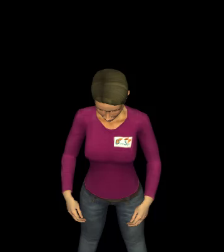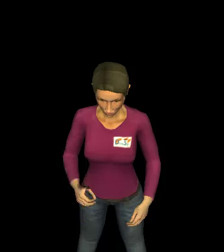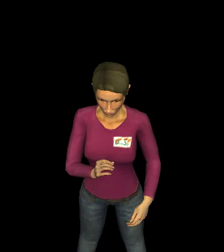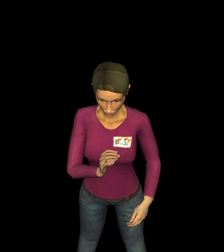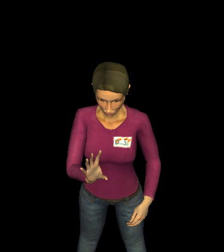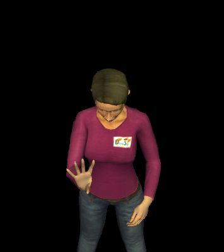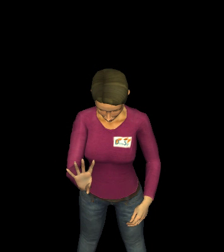يرسل